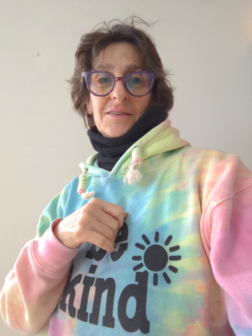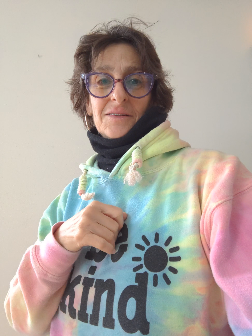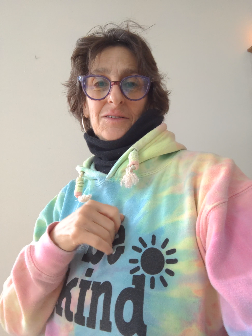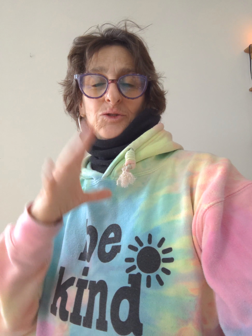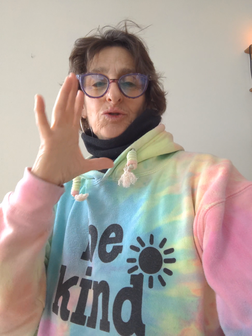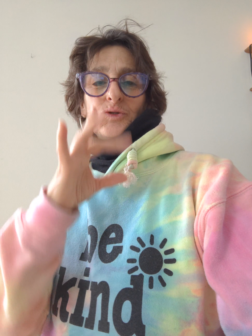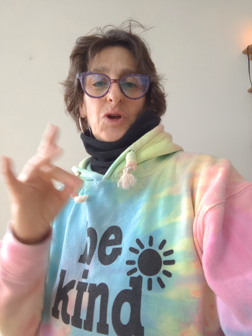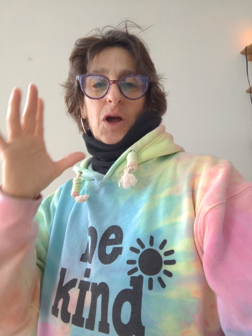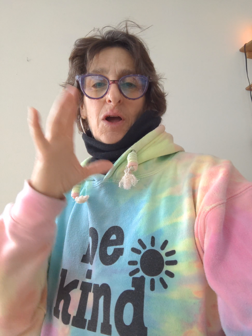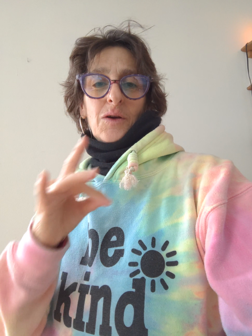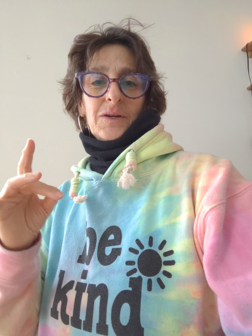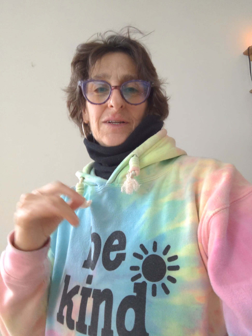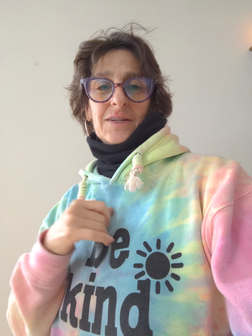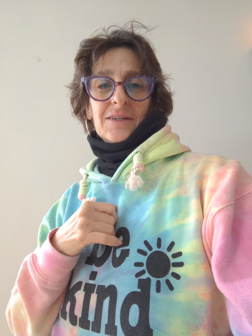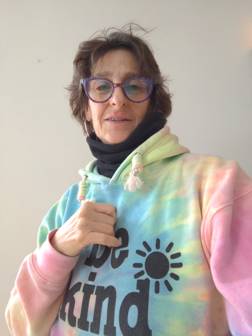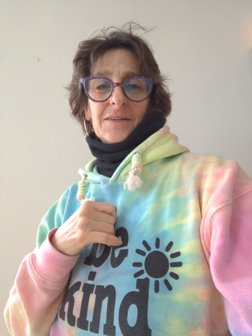story